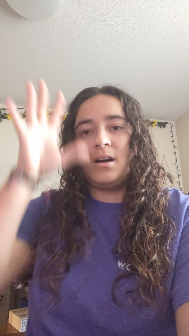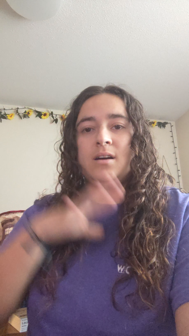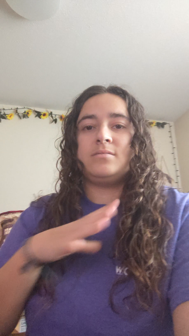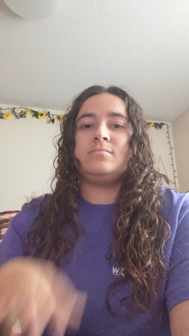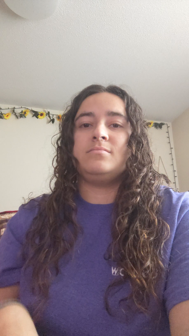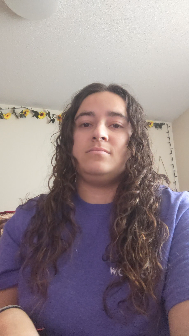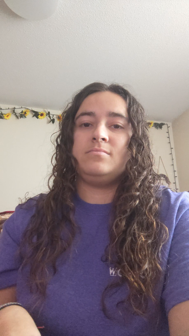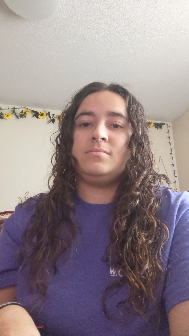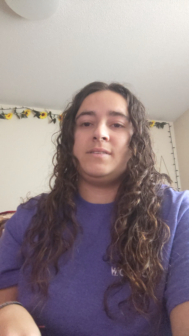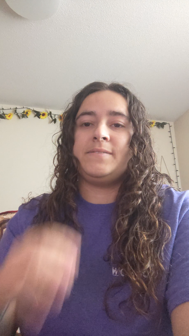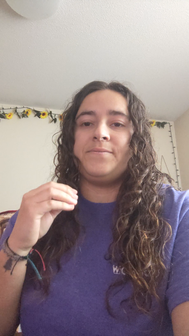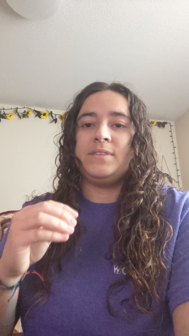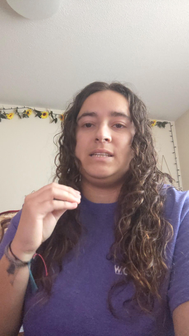fix